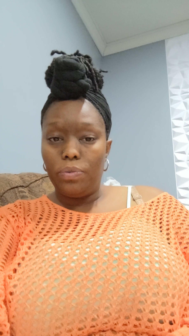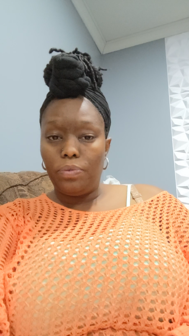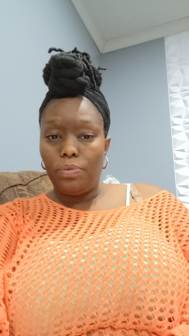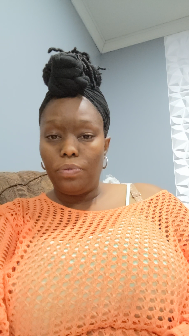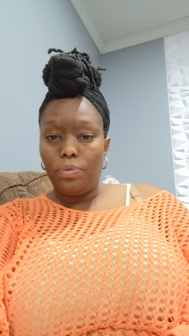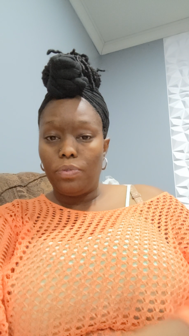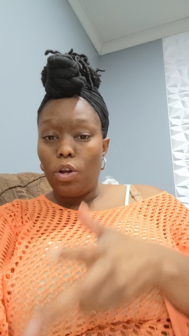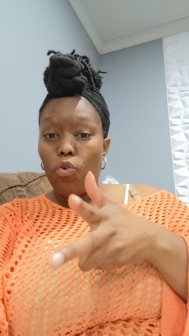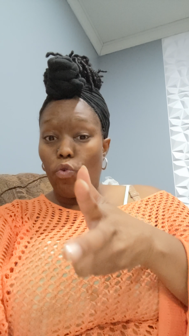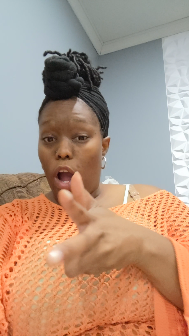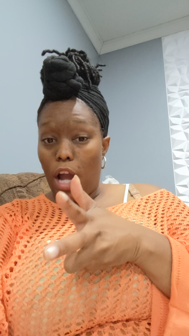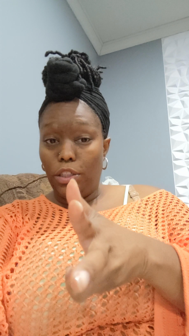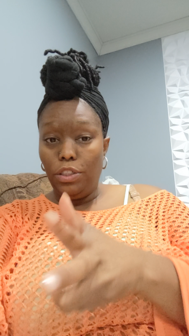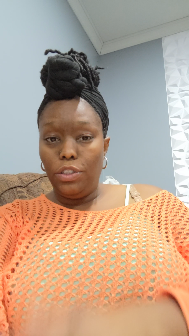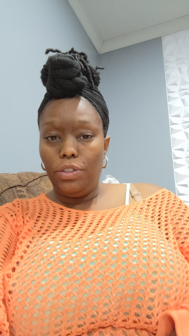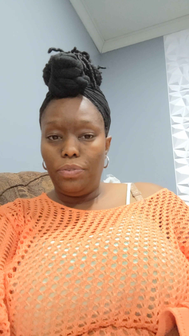garage